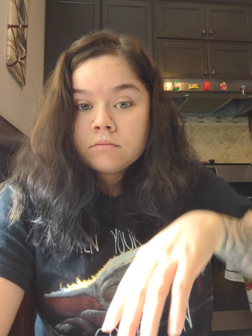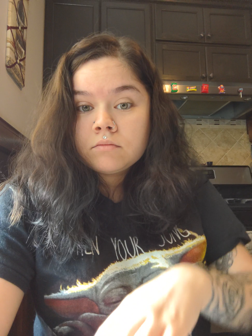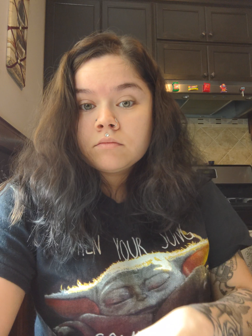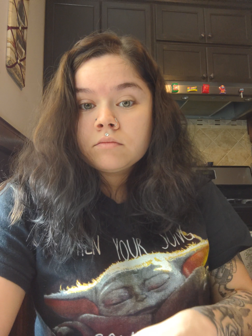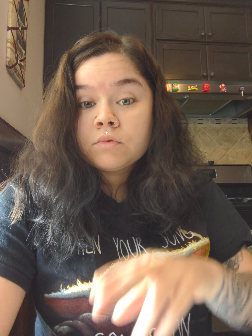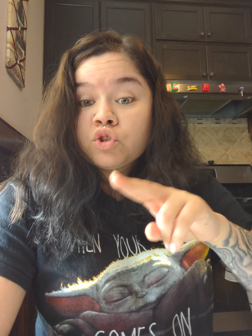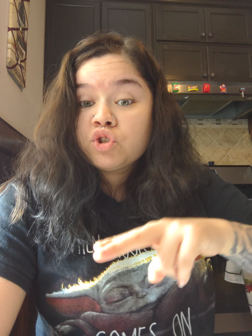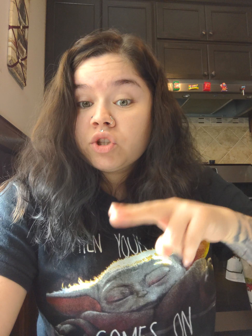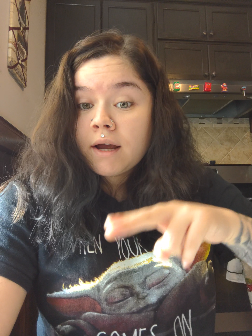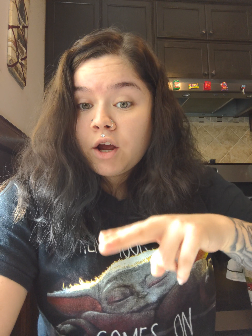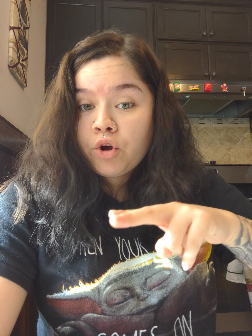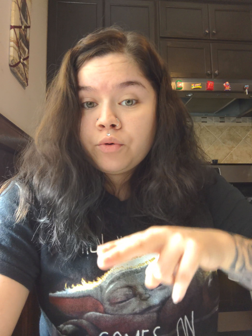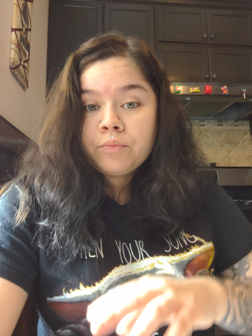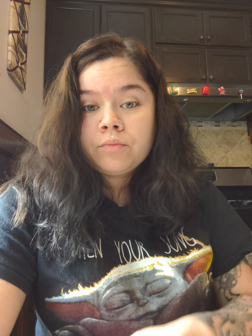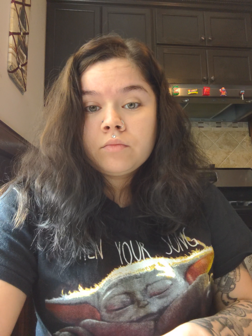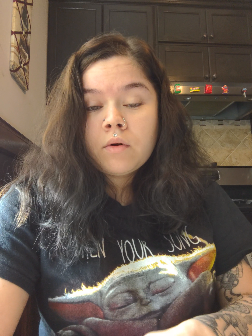chair